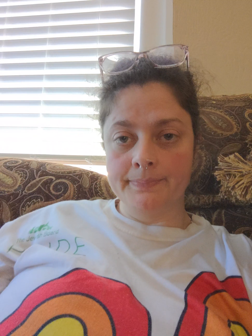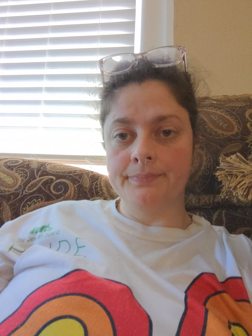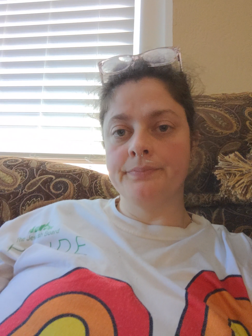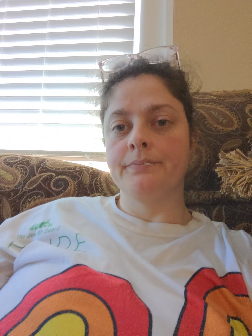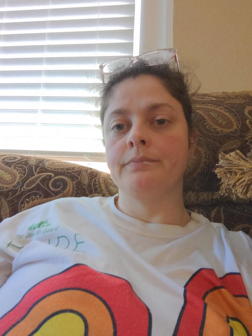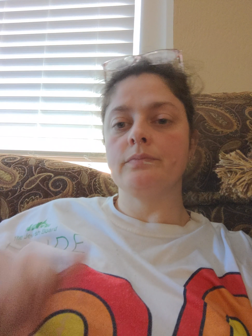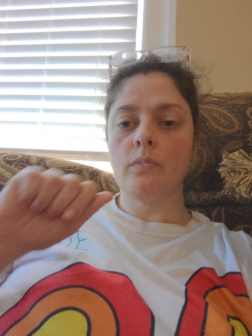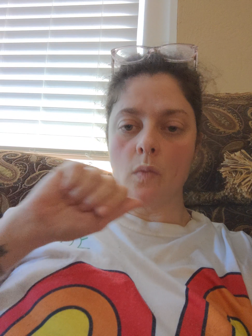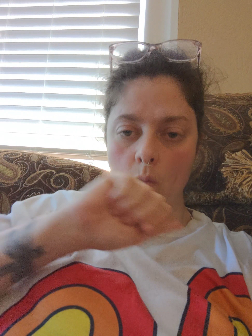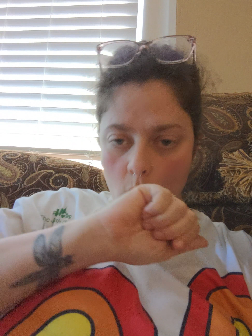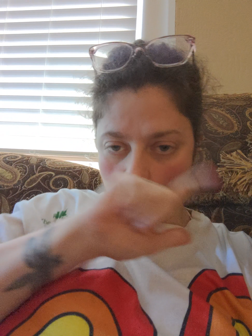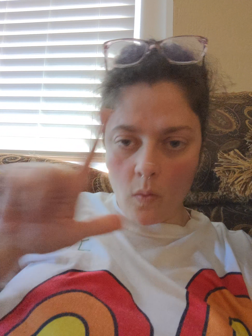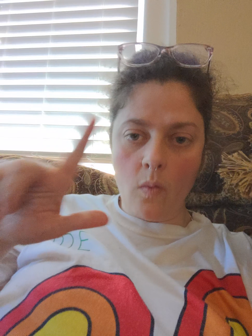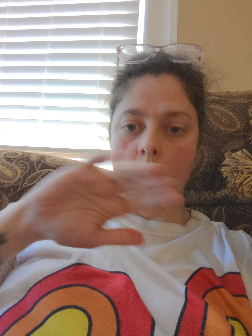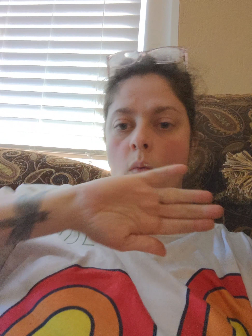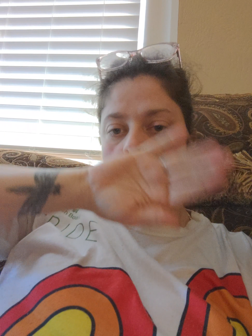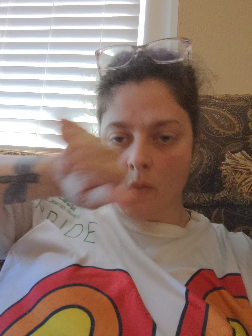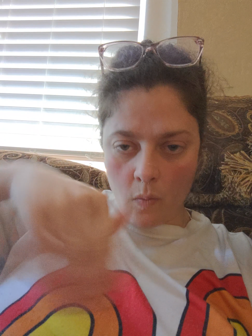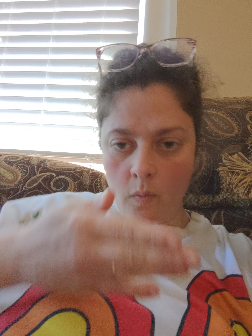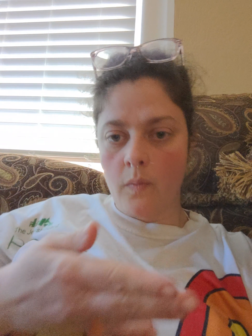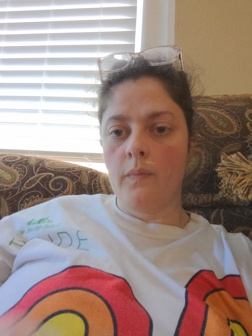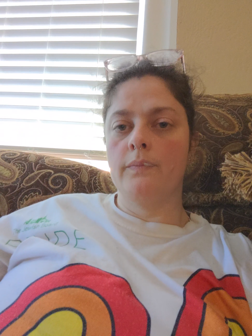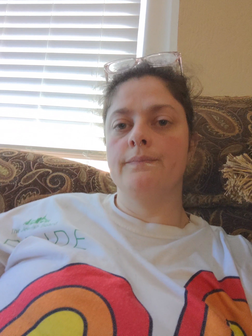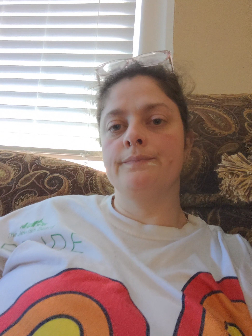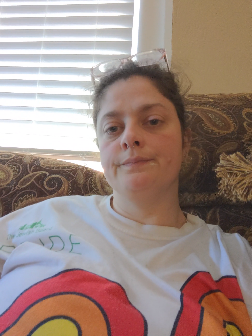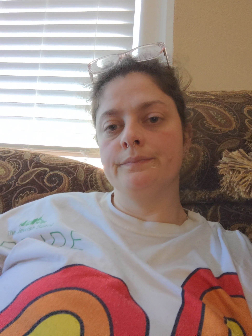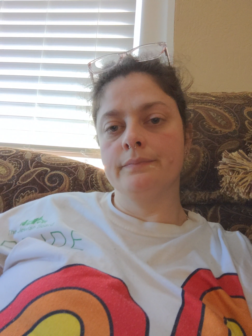all